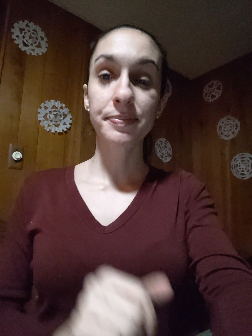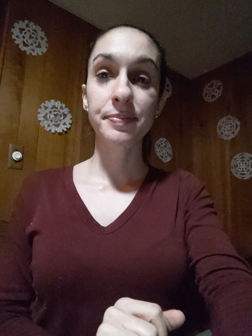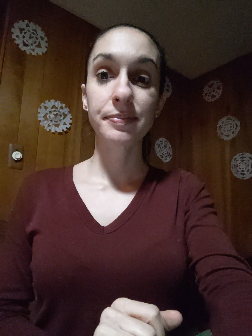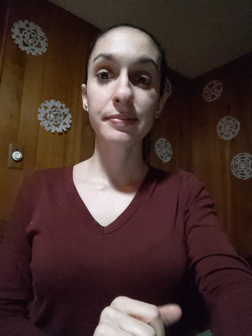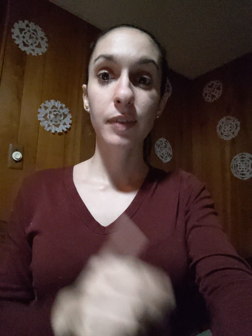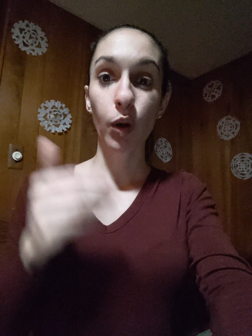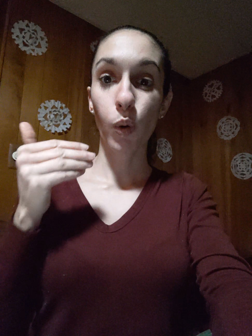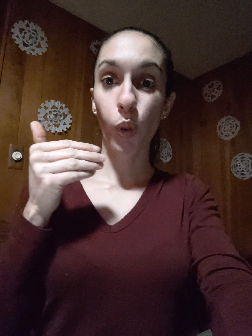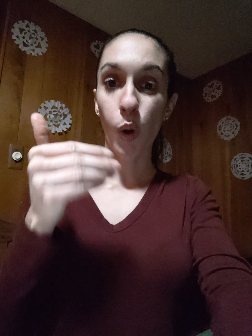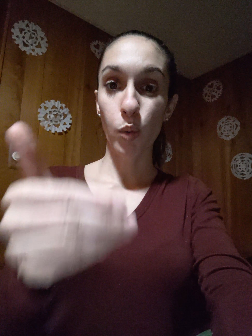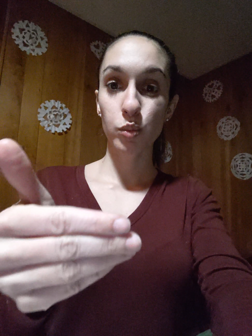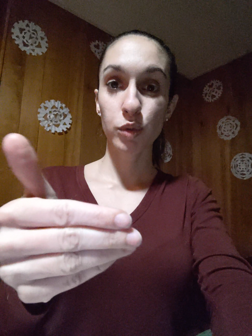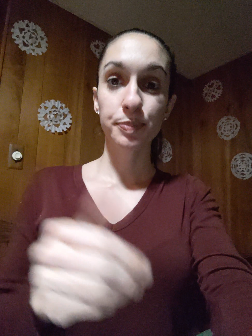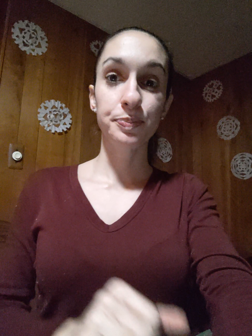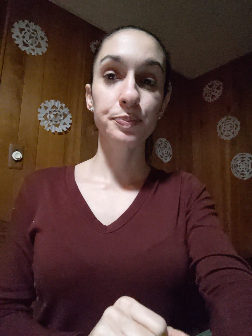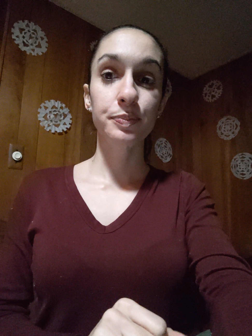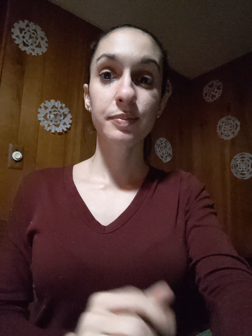close